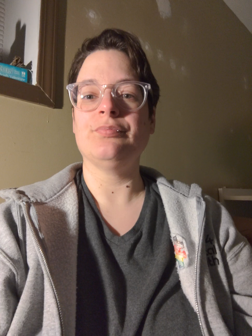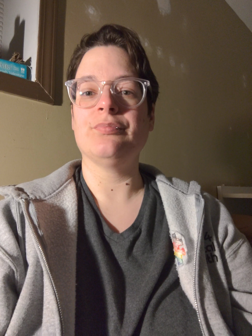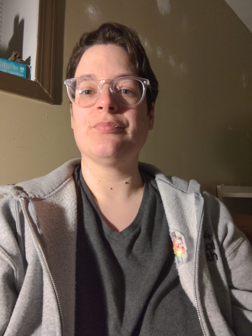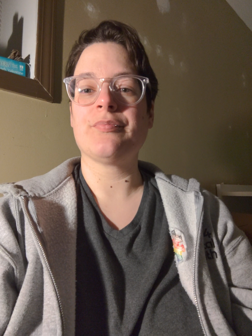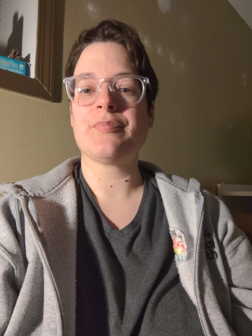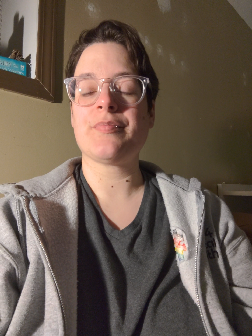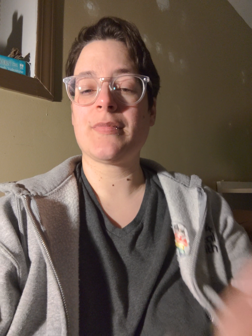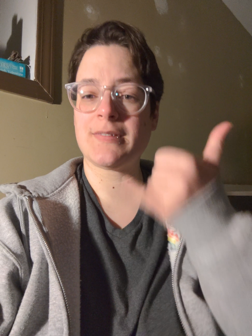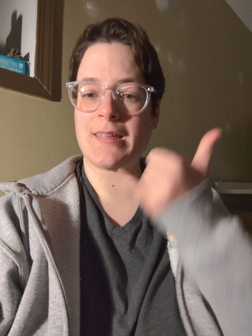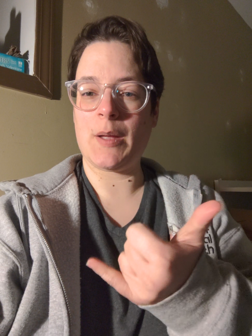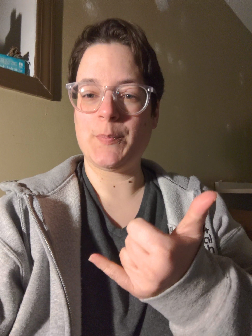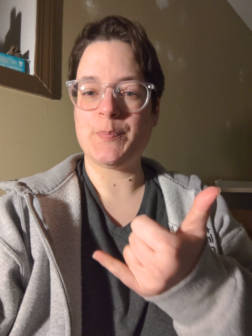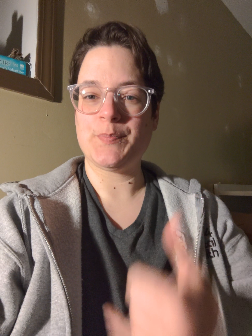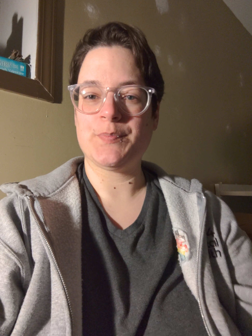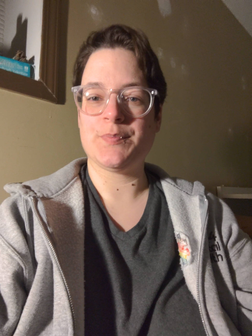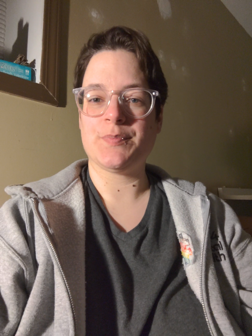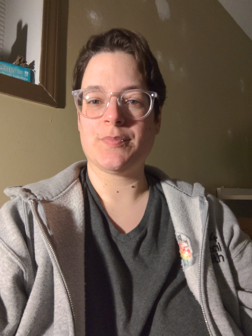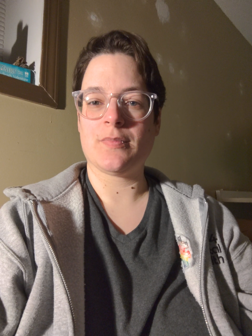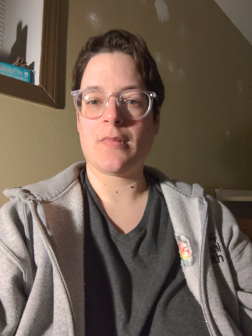now